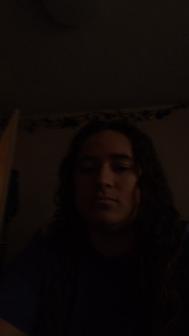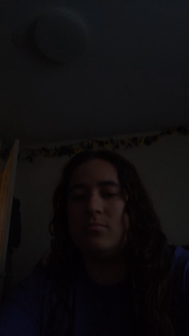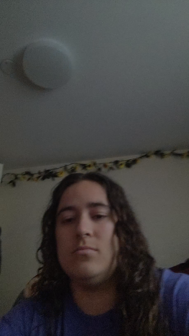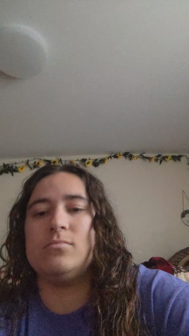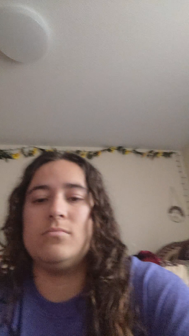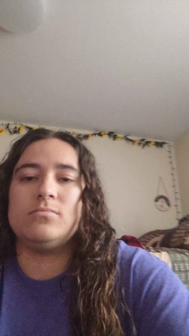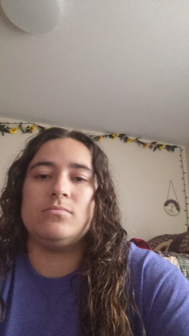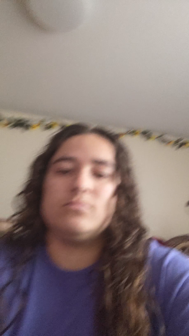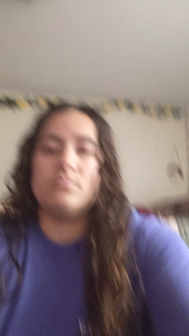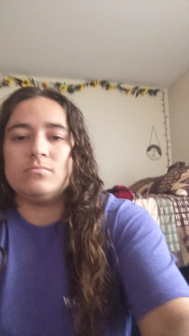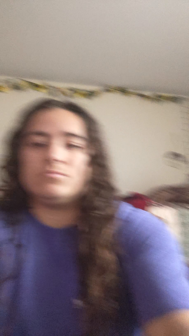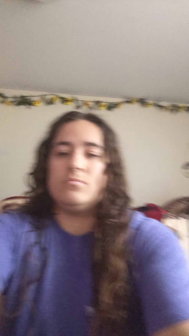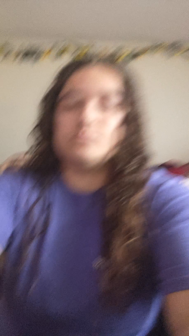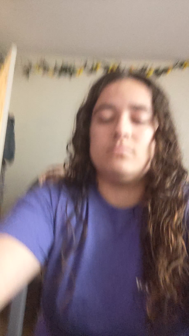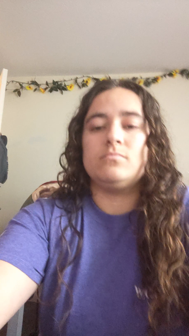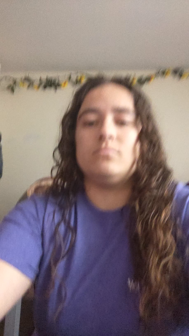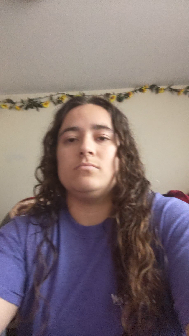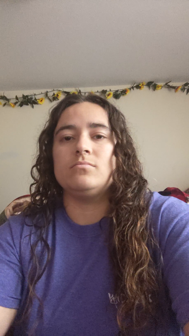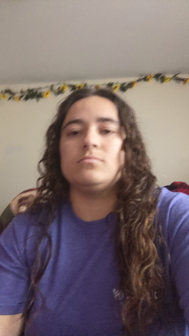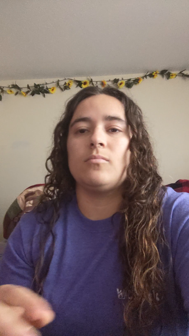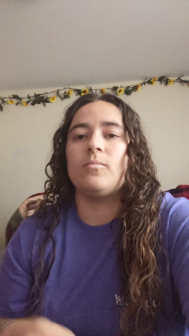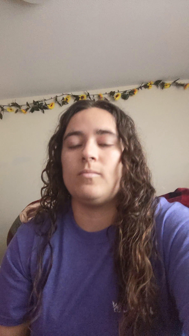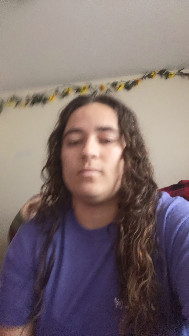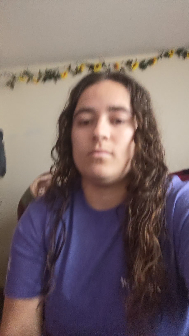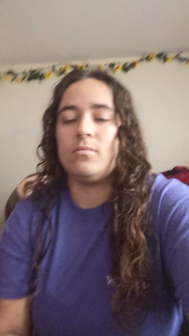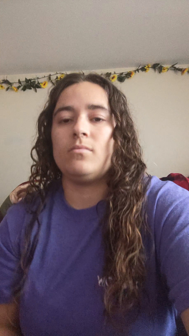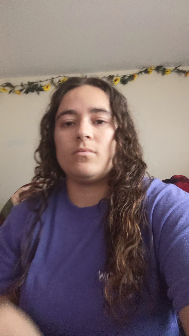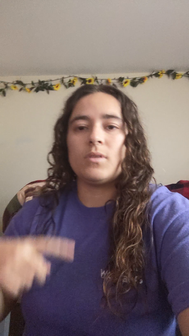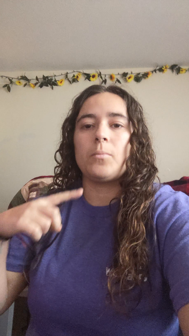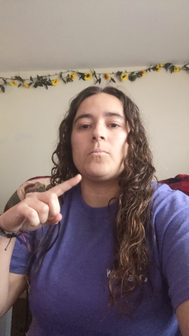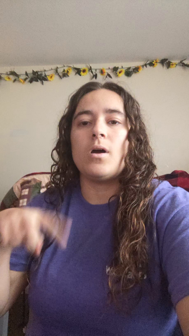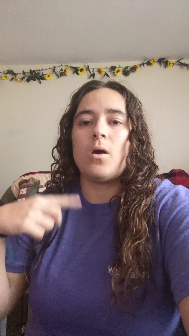about